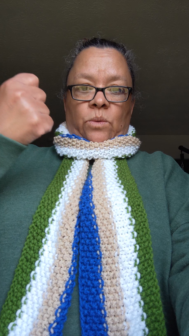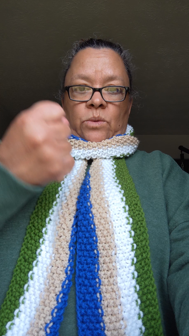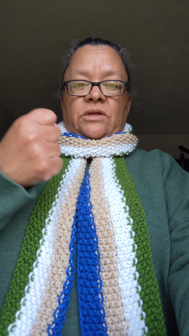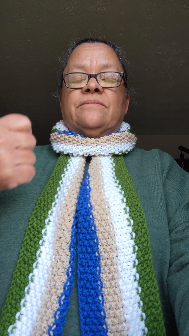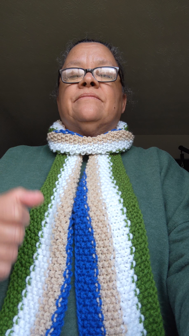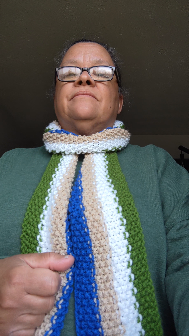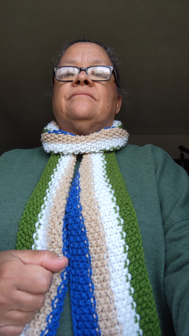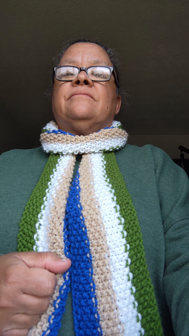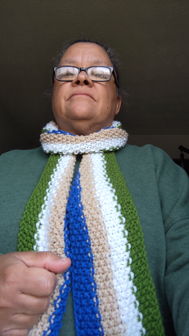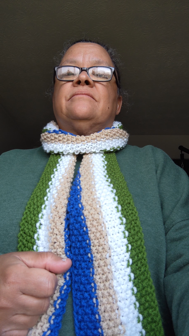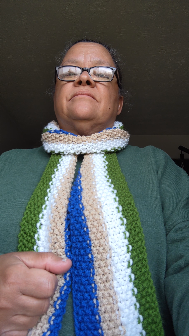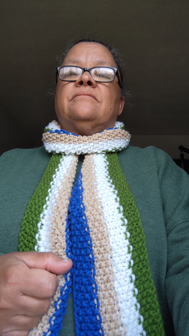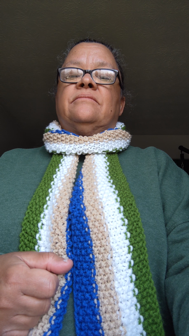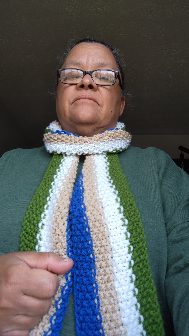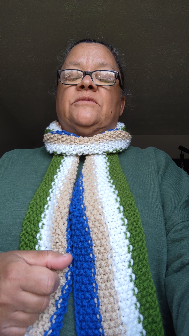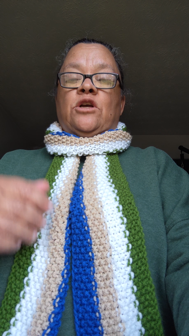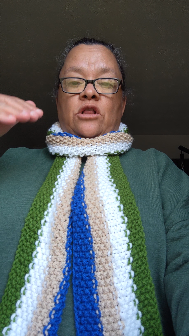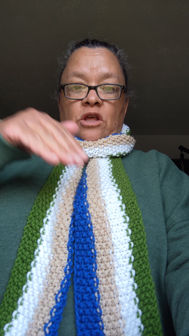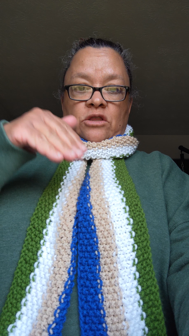doctor